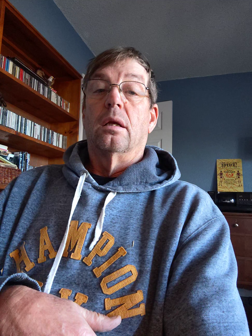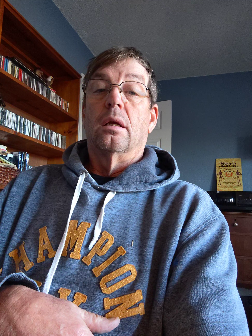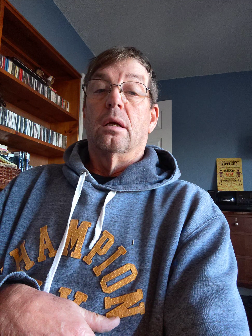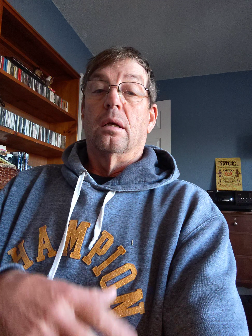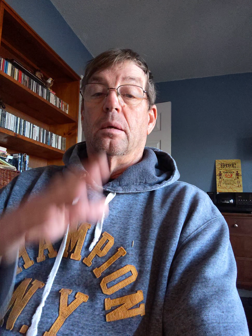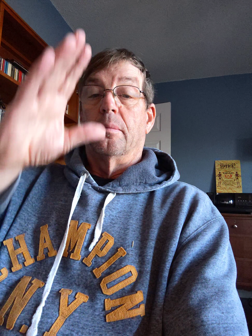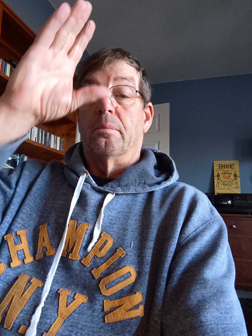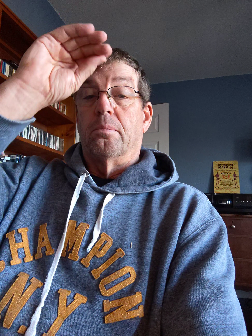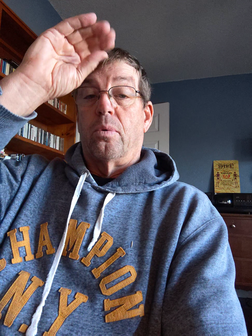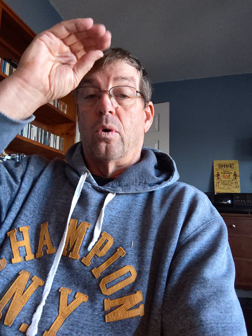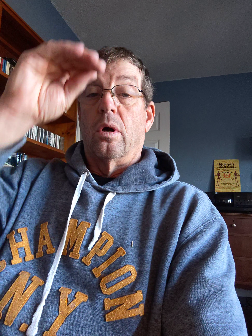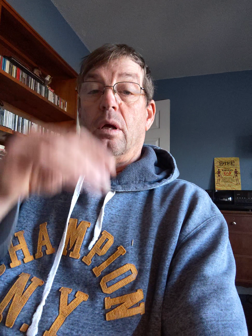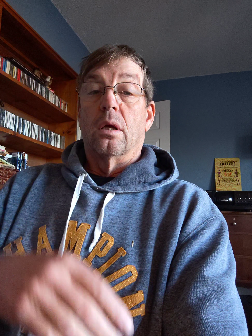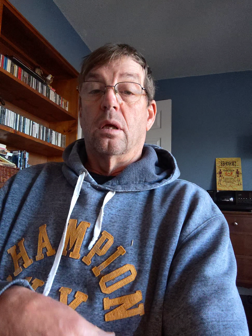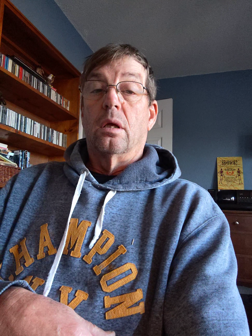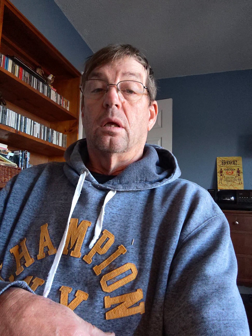boy